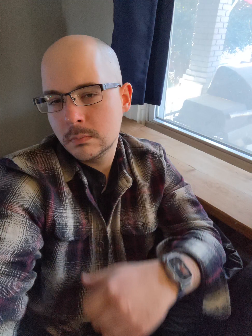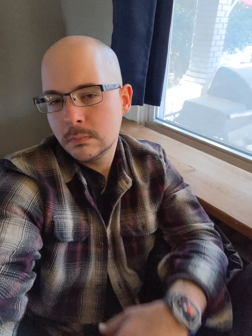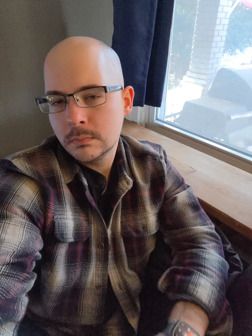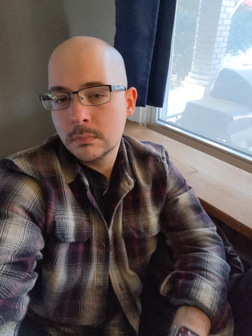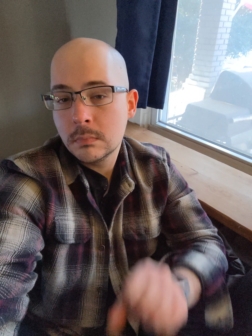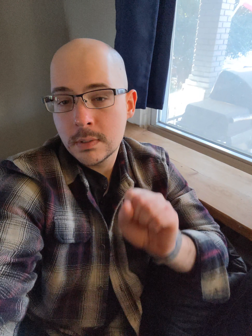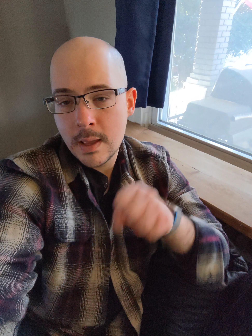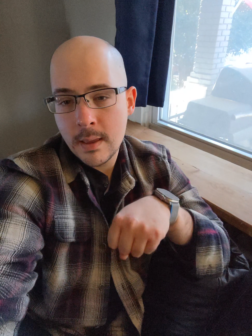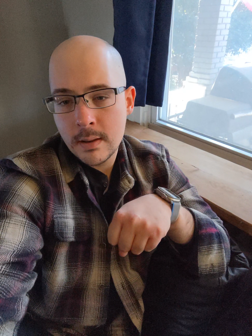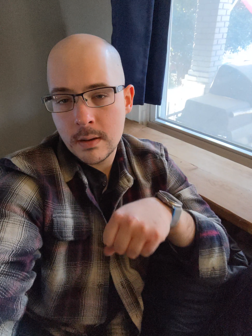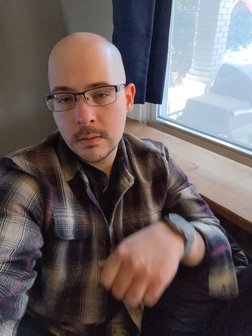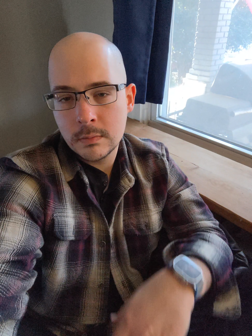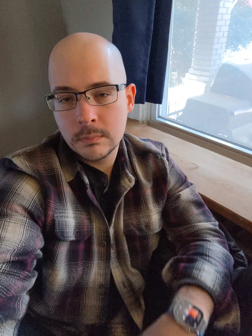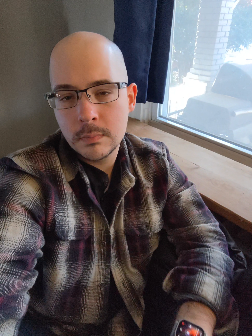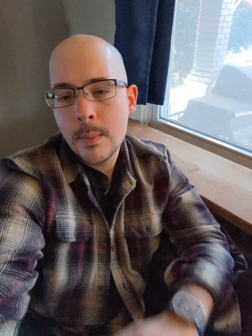can